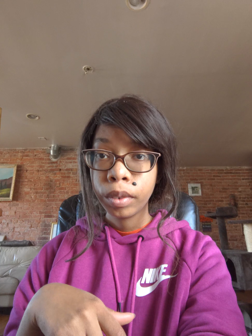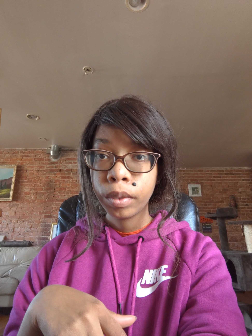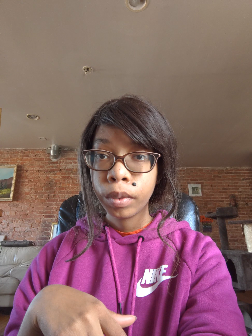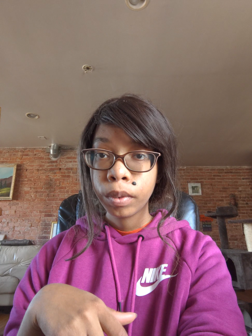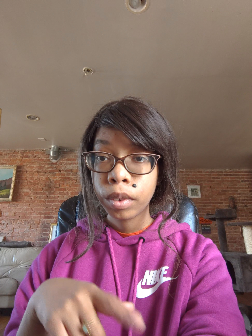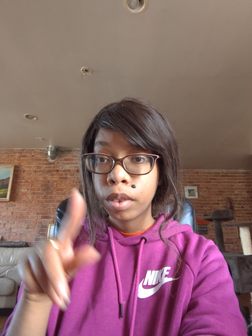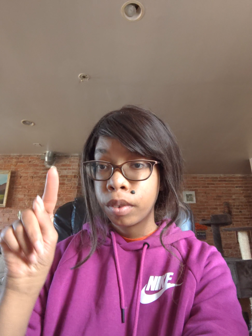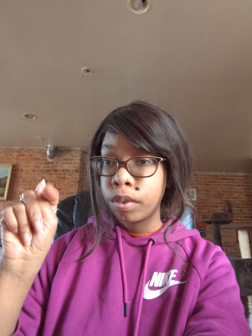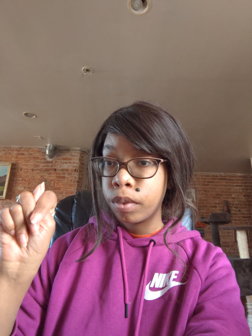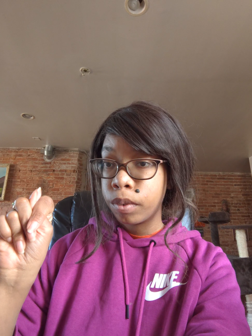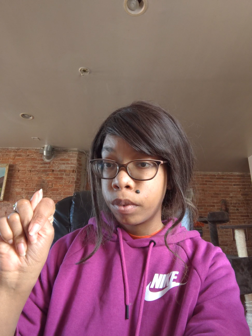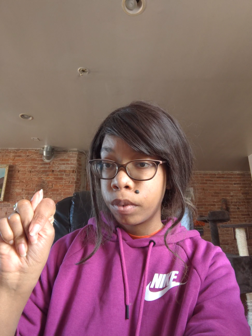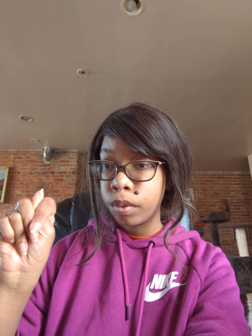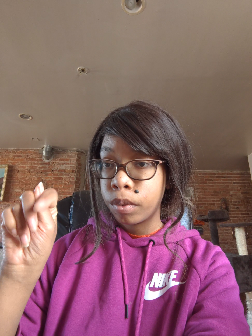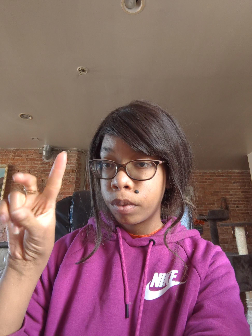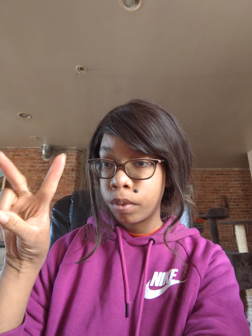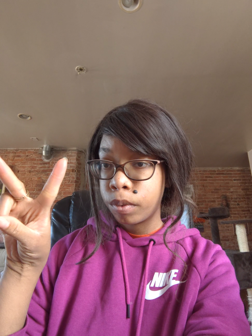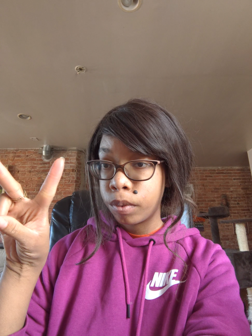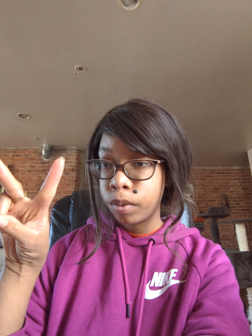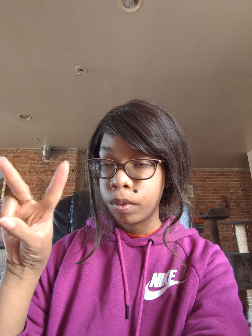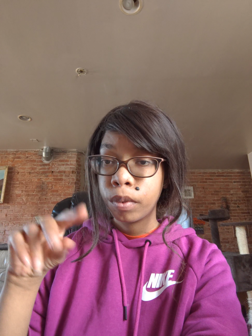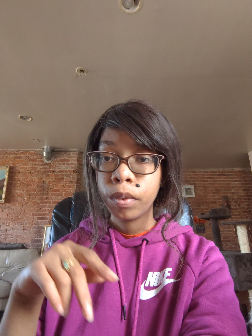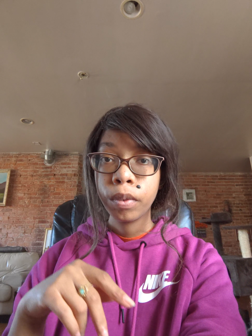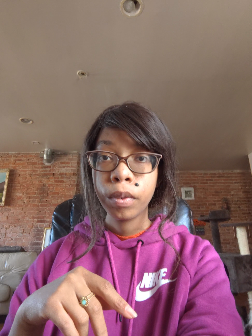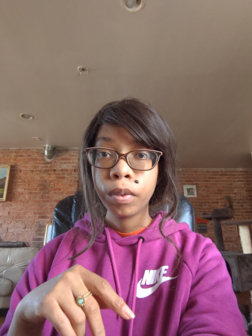TV